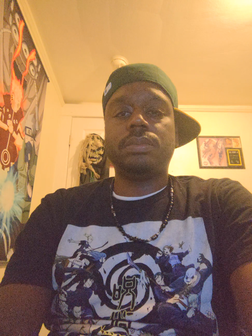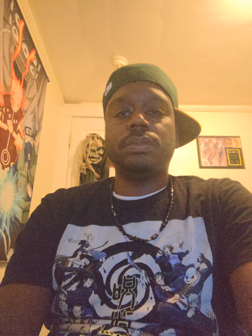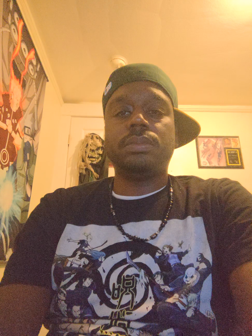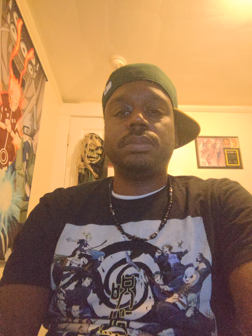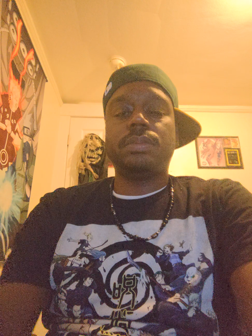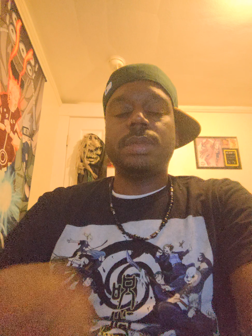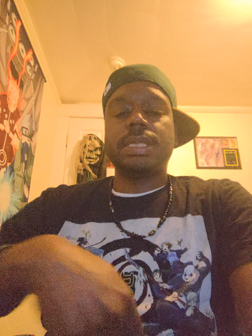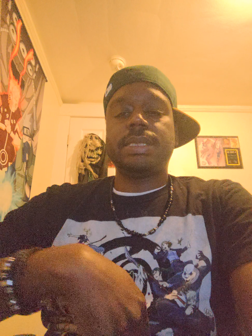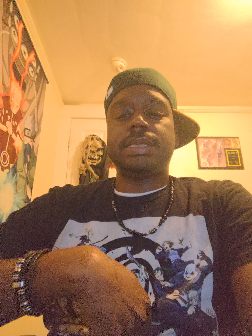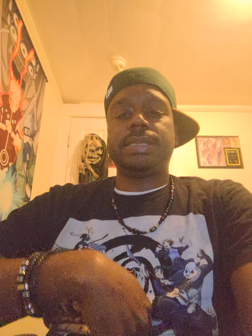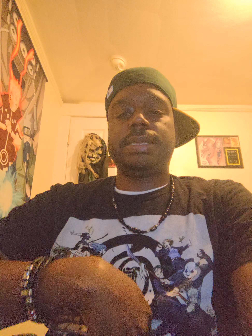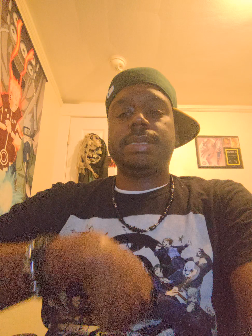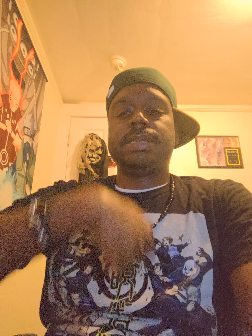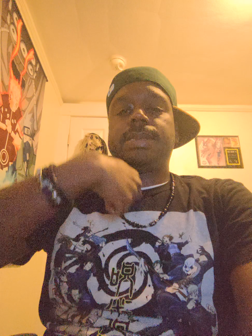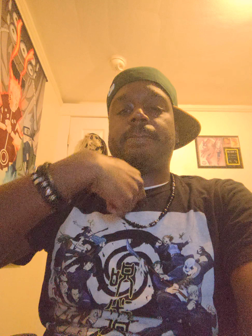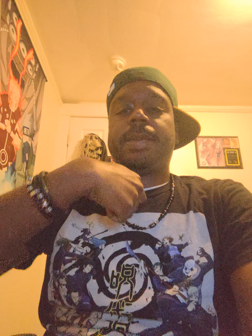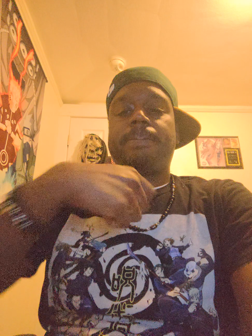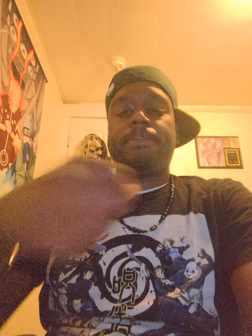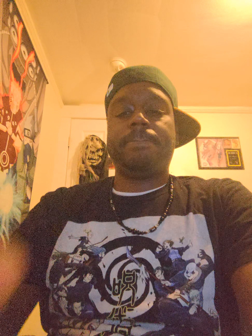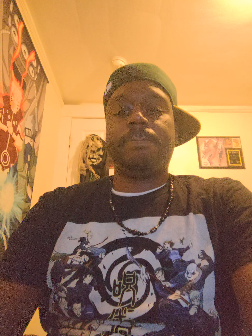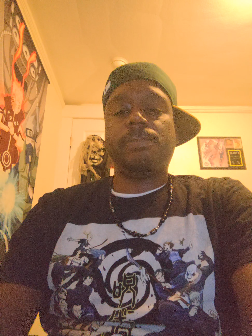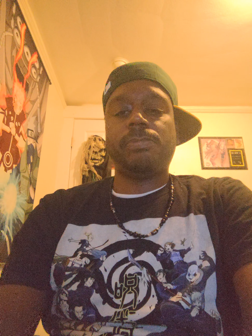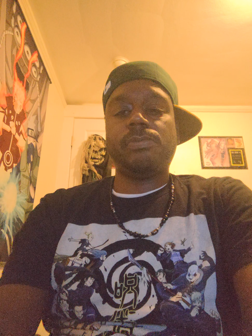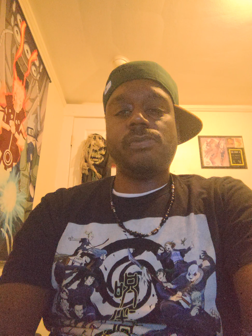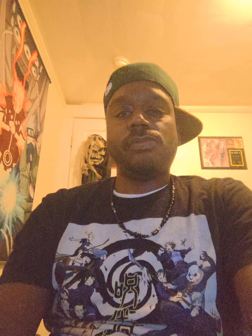zipper